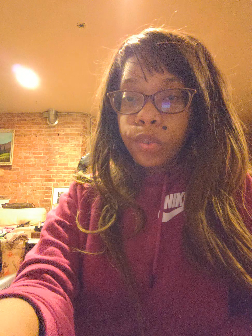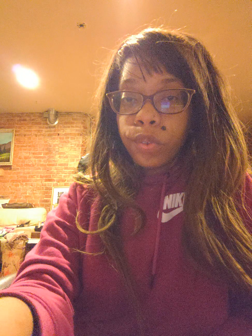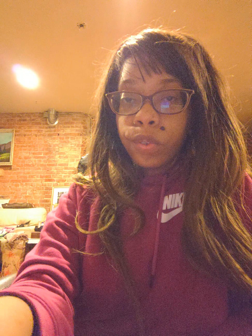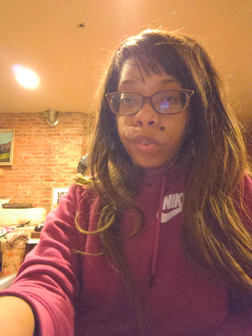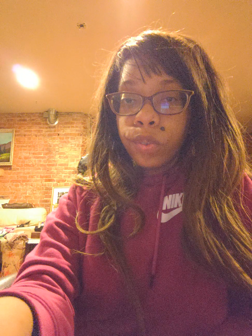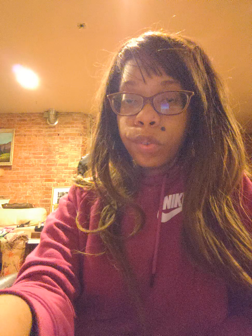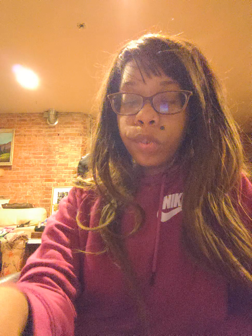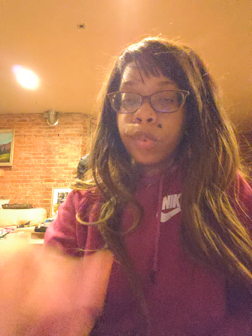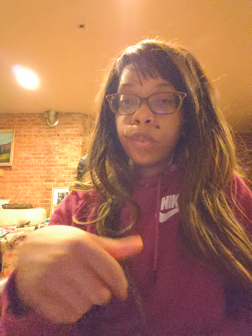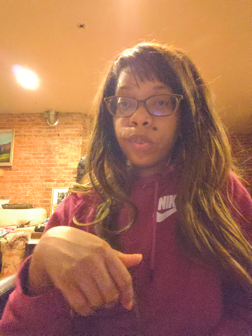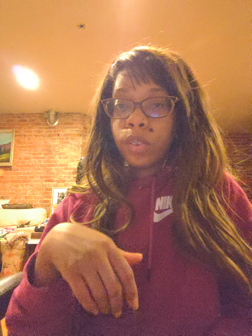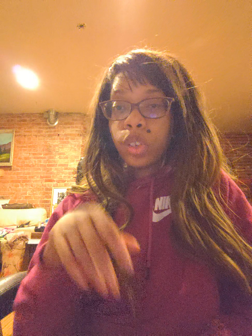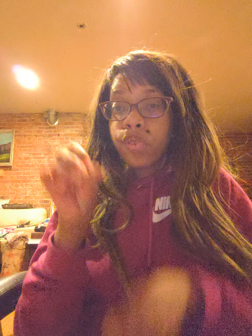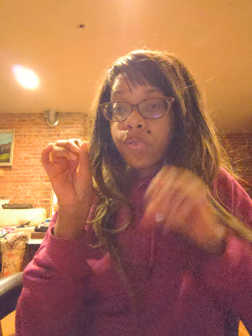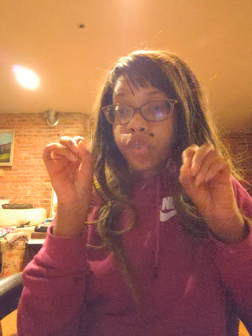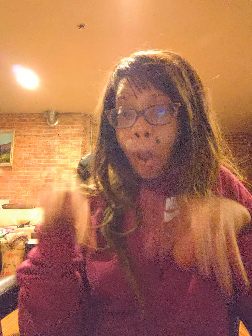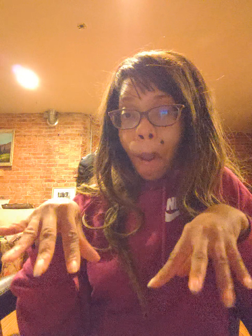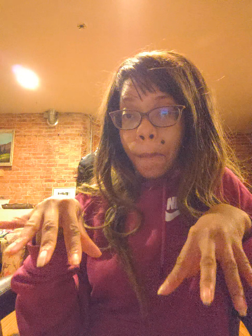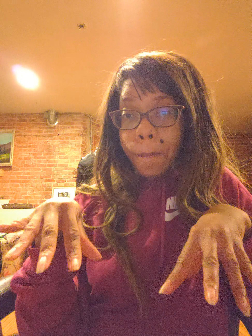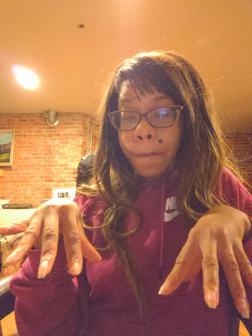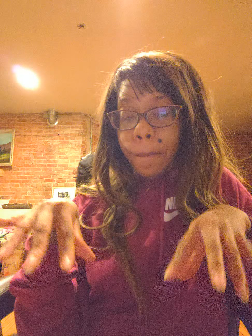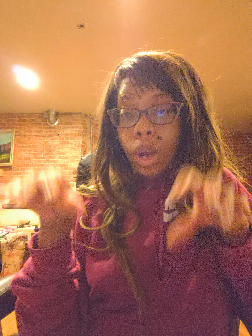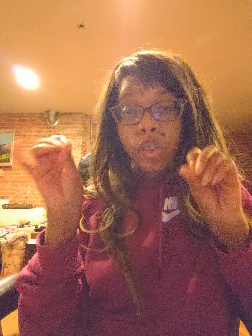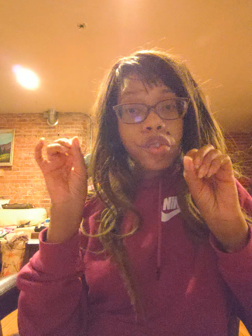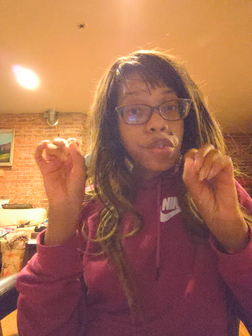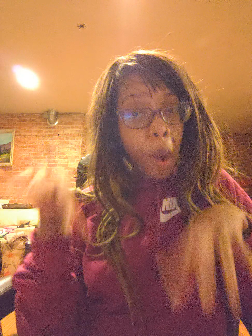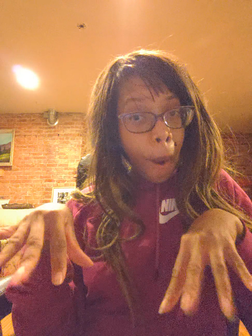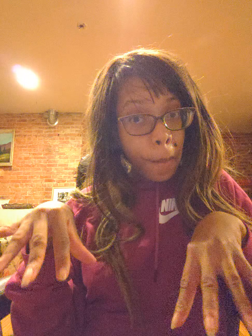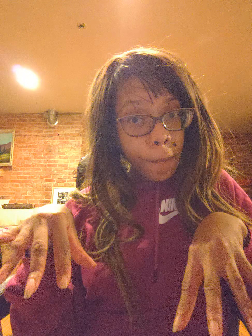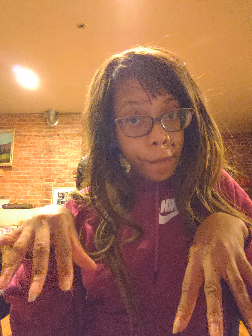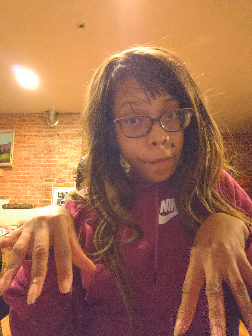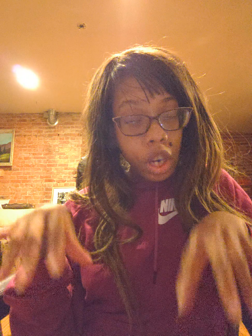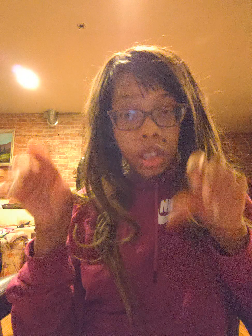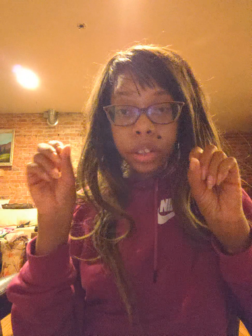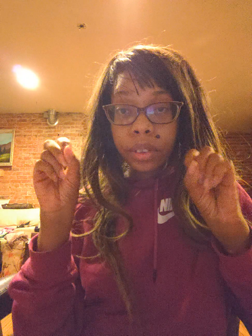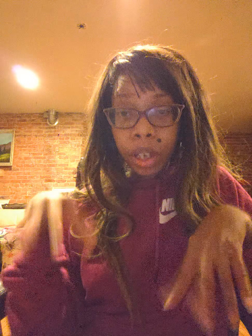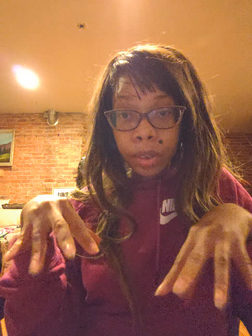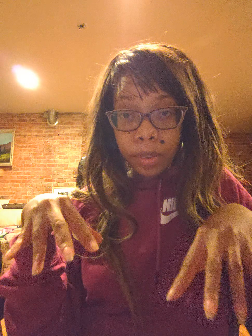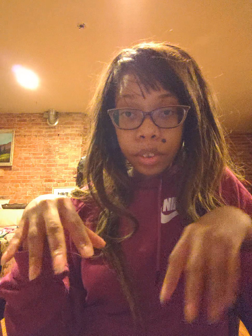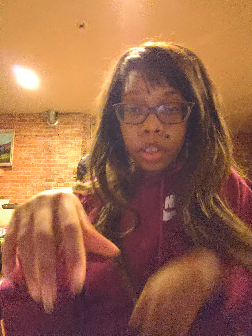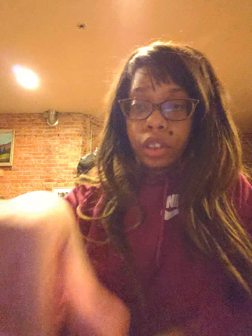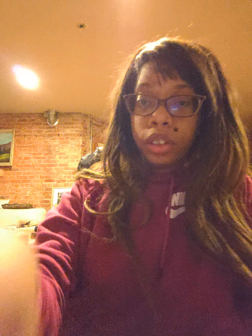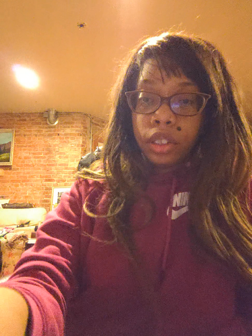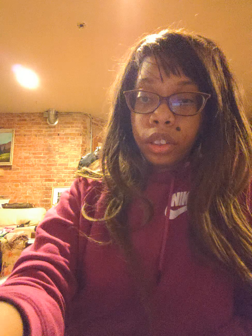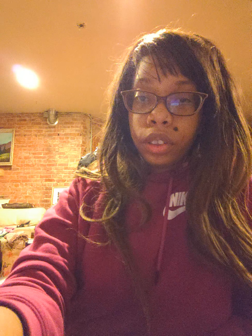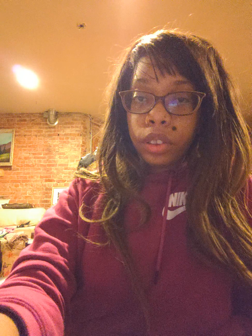drop